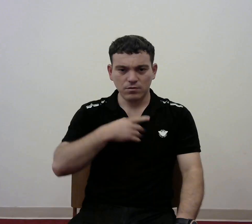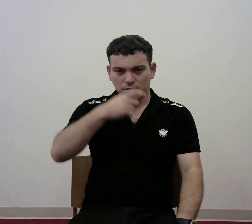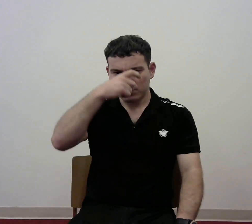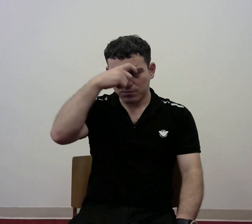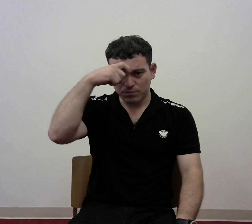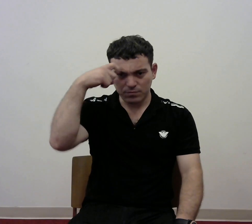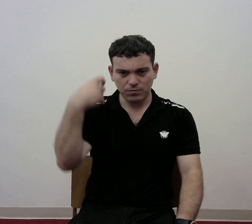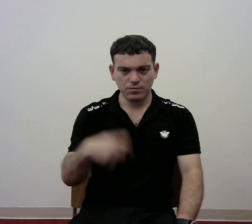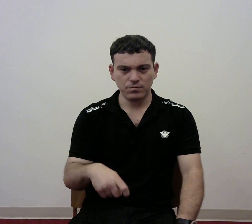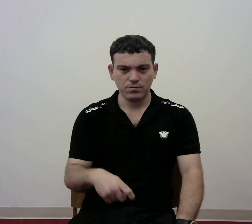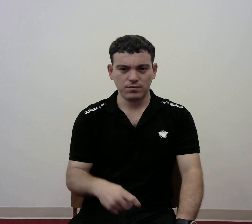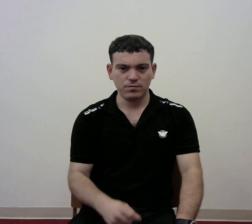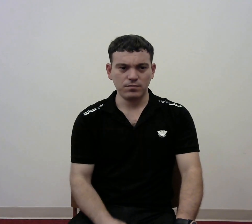isti